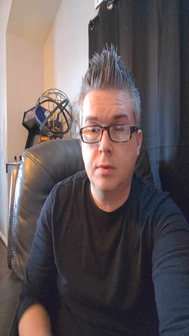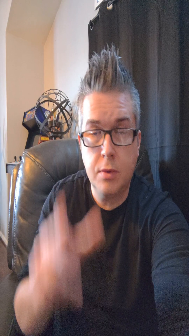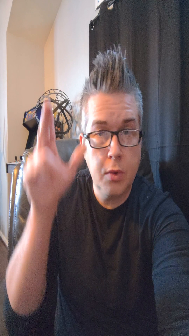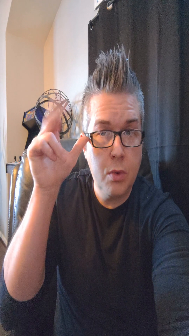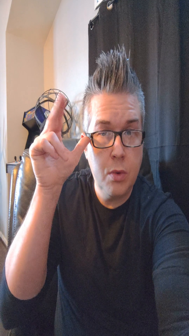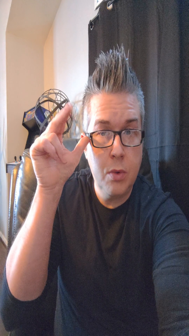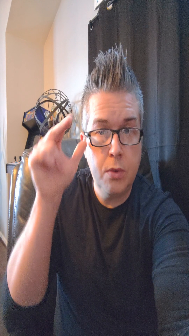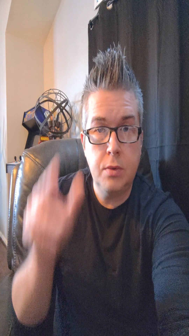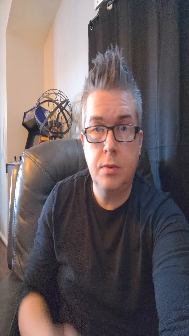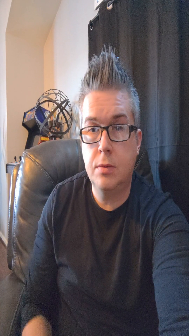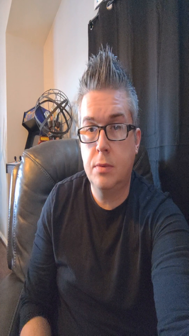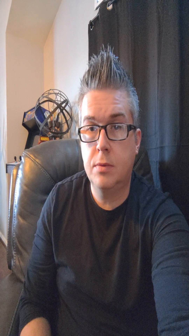horse